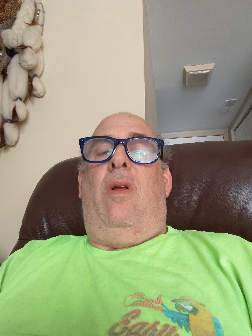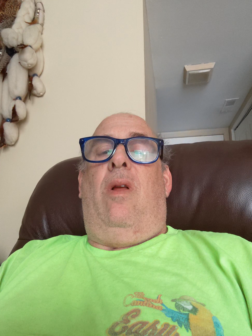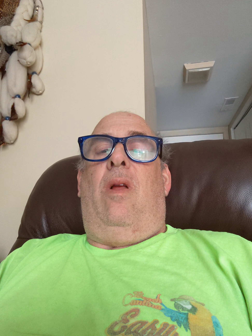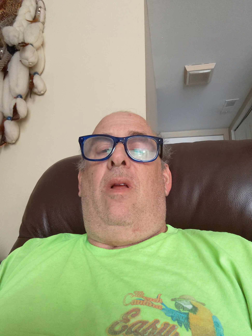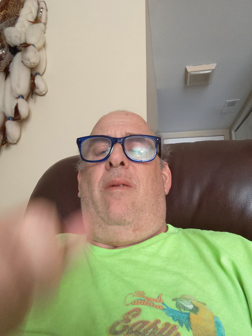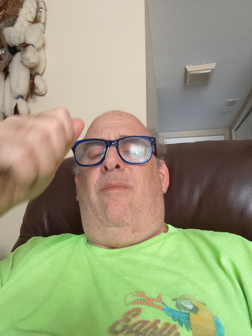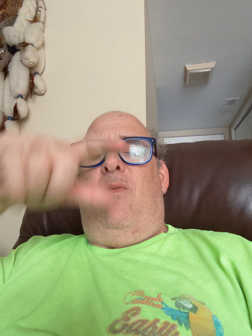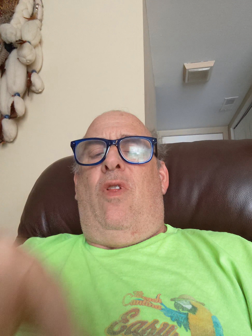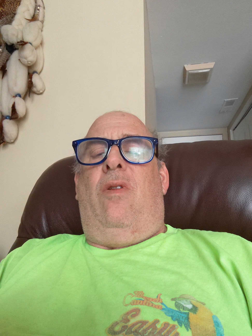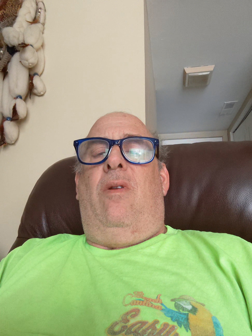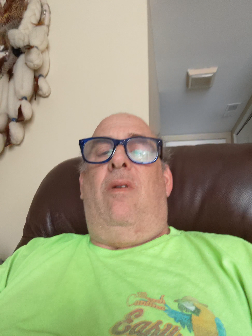brother